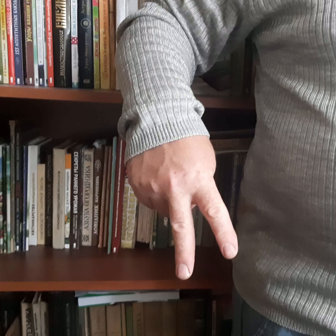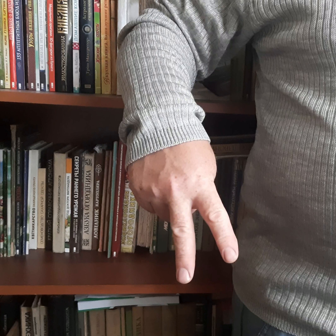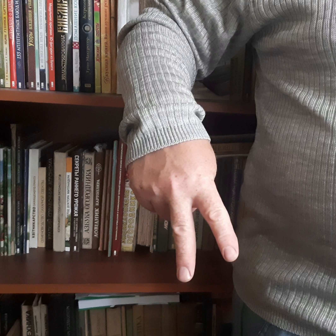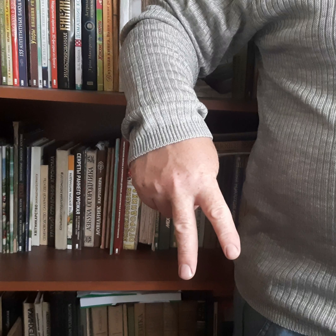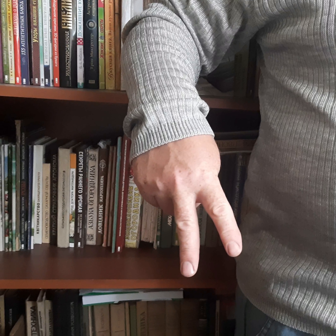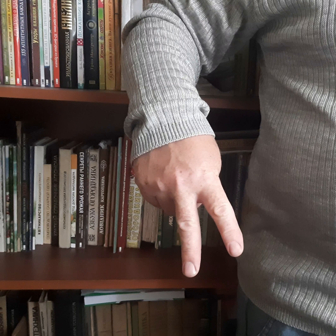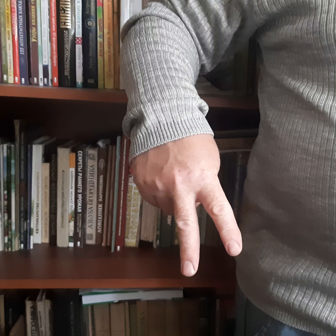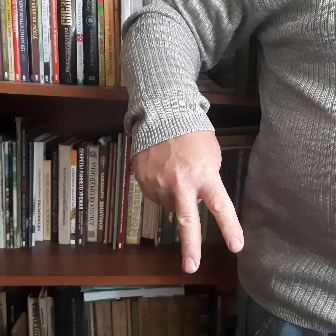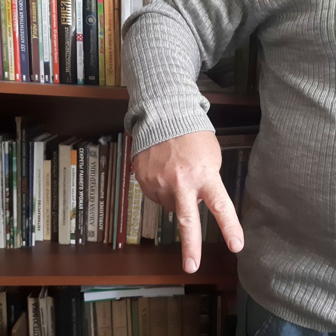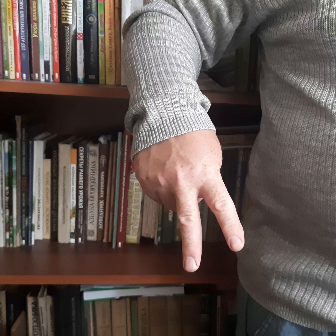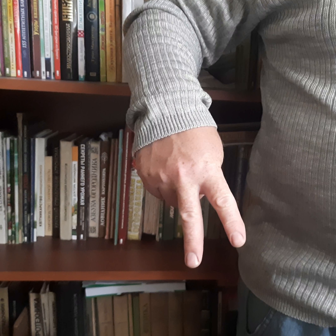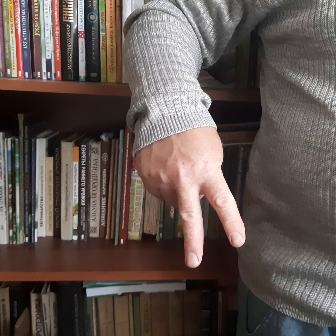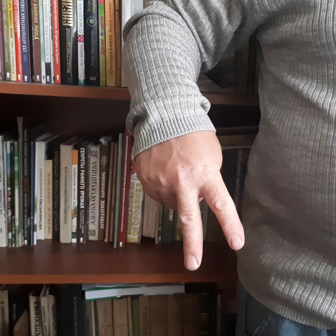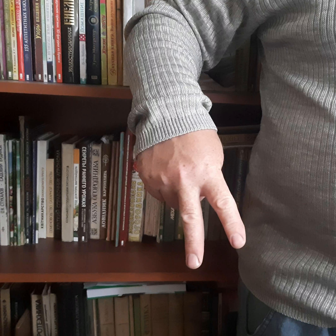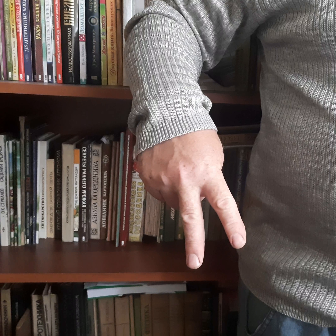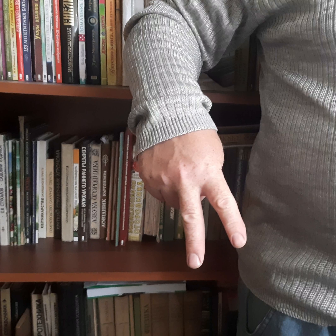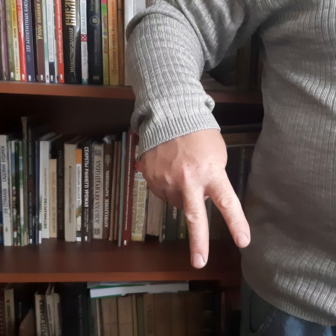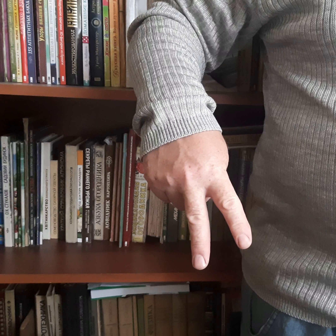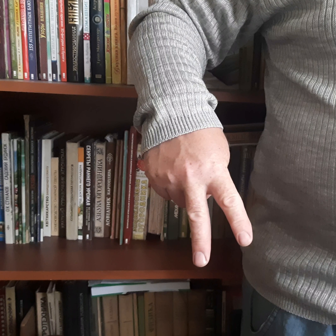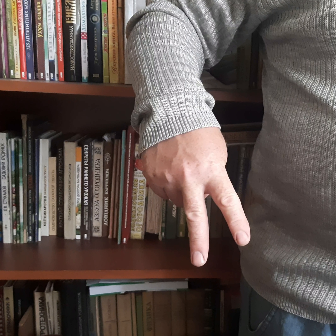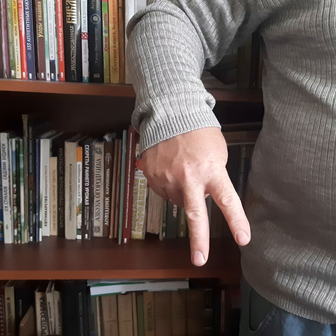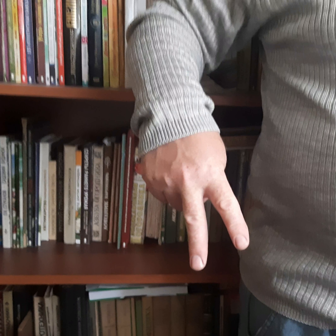Л